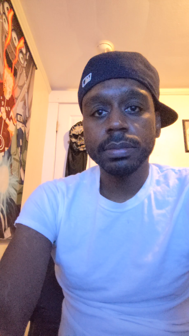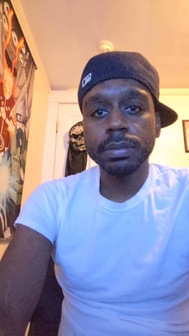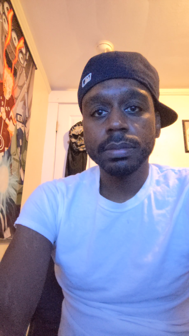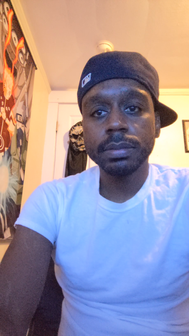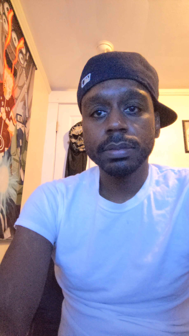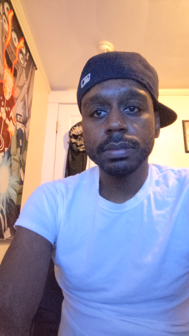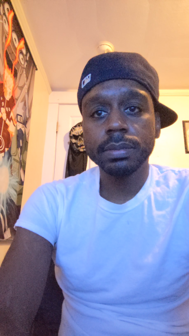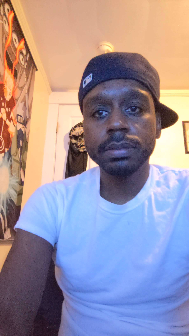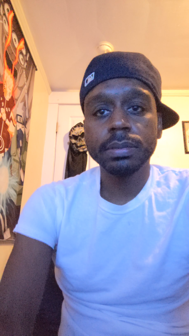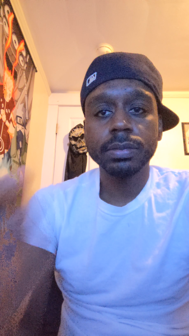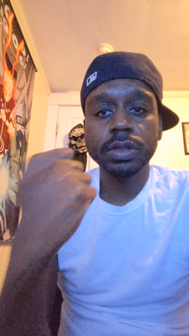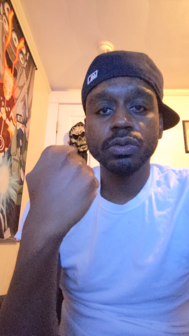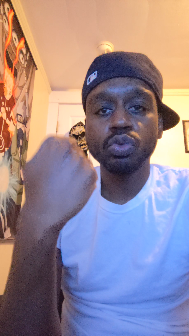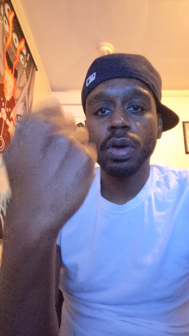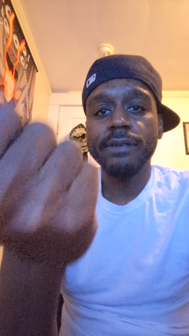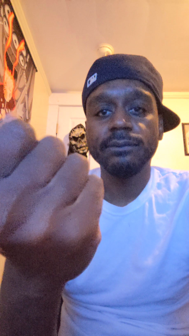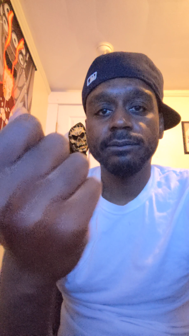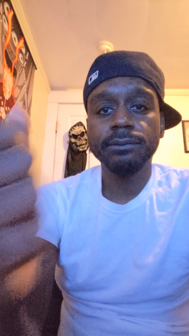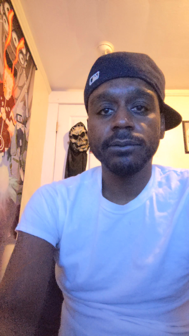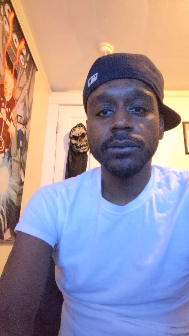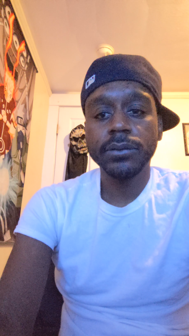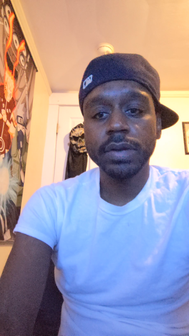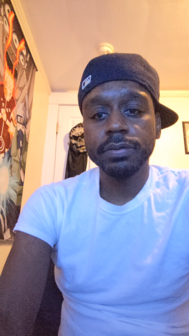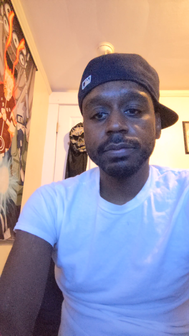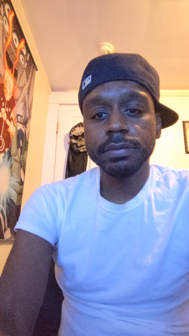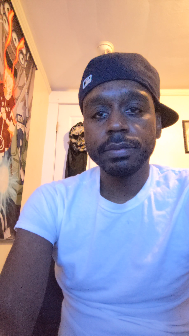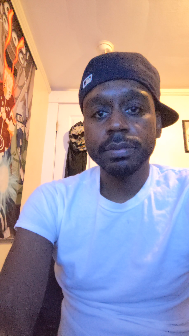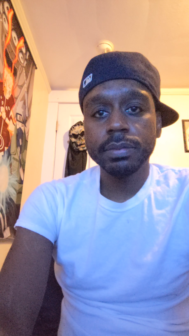drive